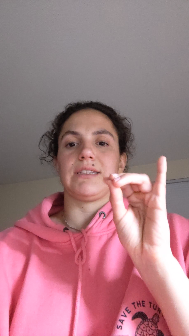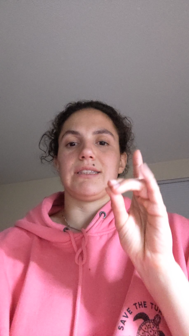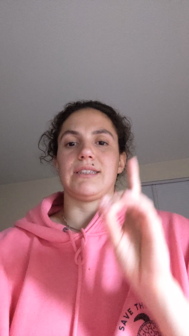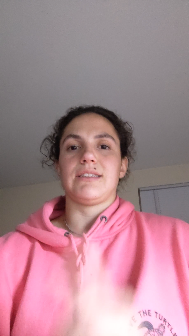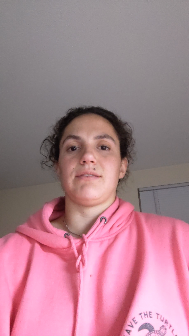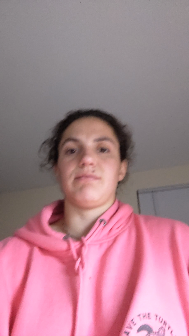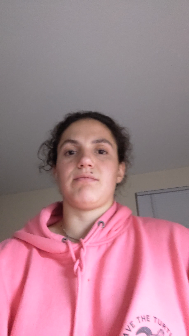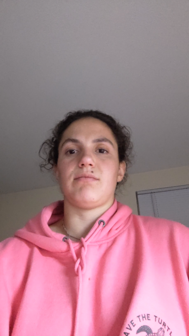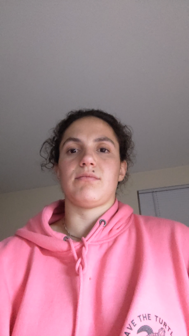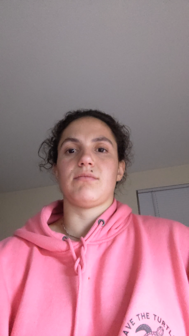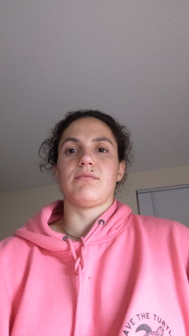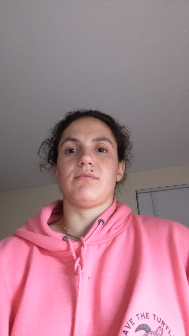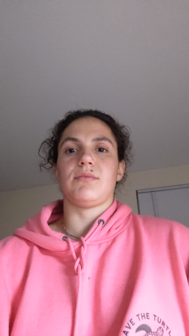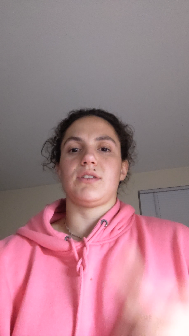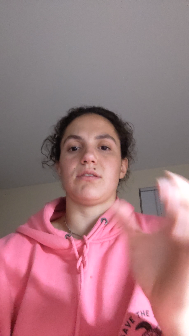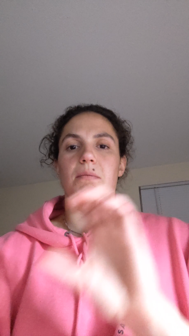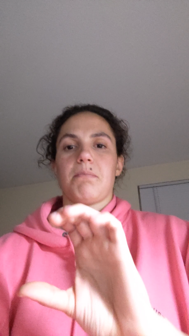dump